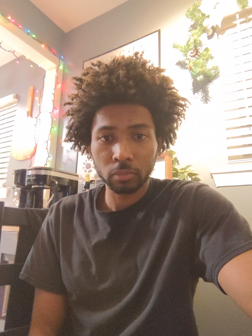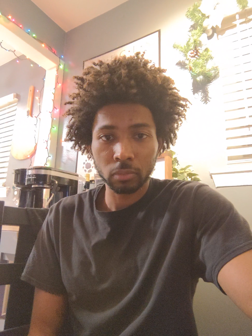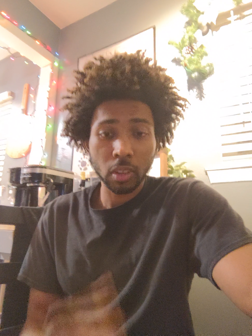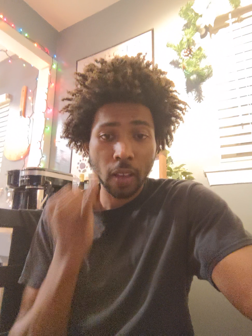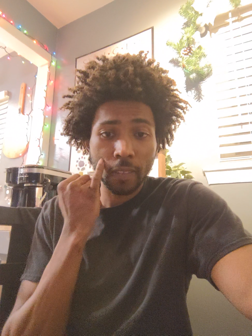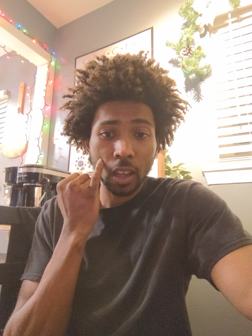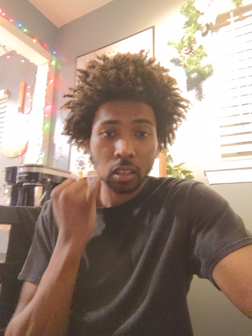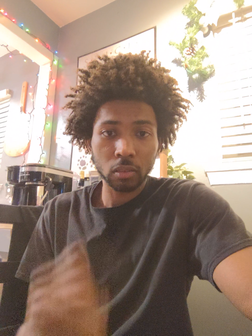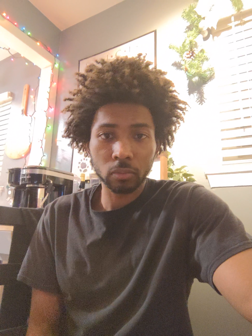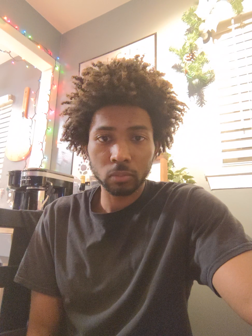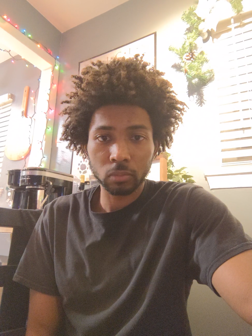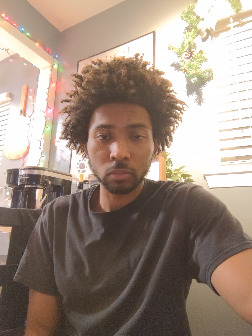if